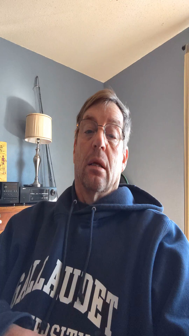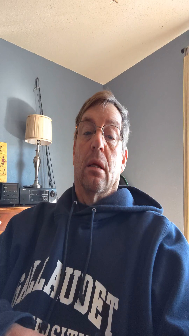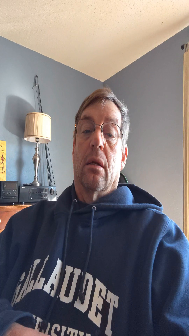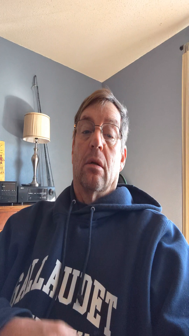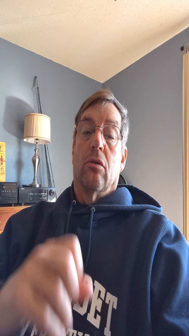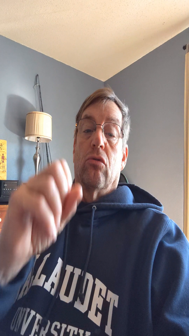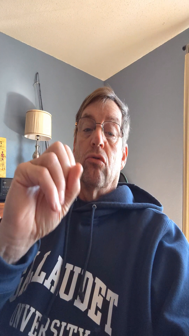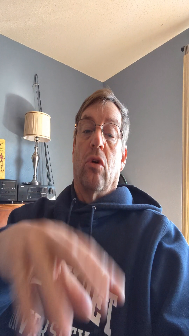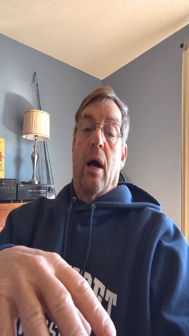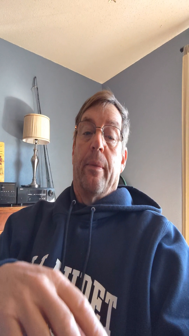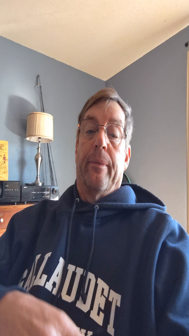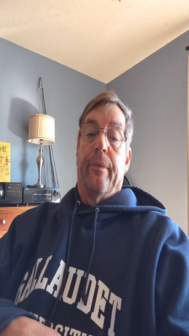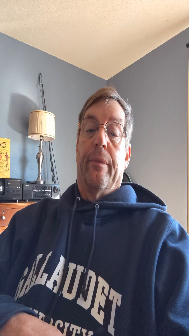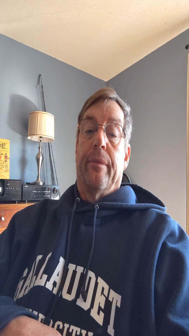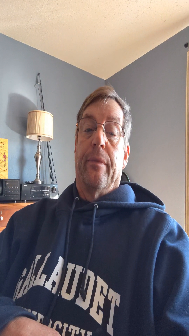drop